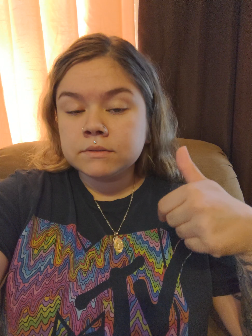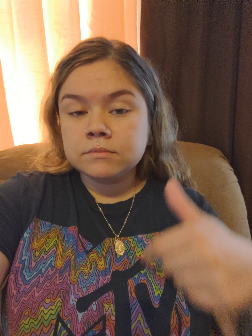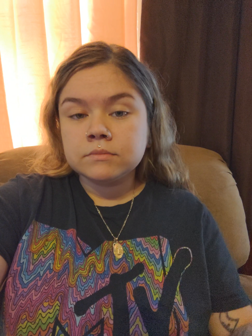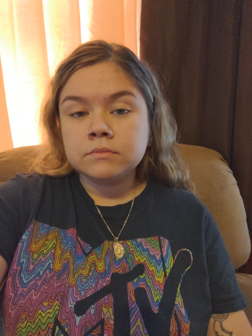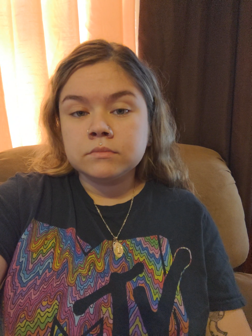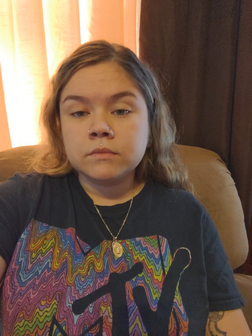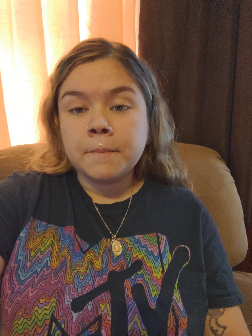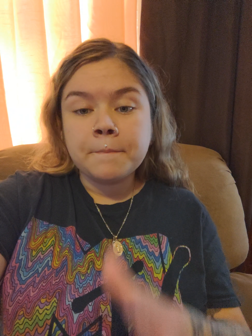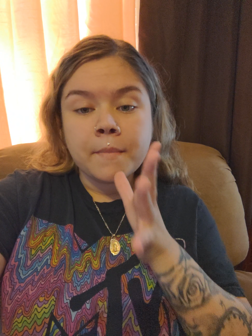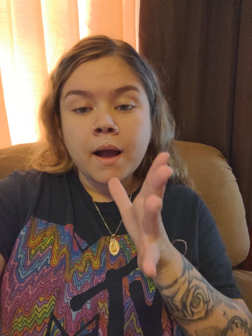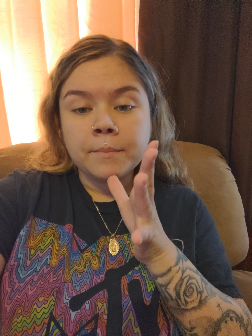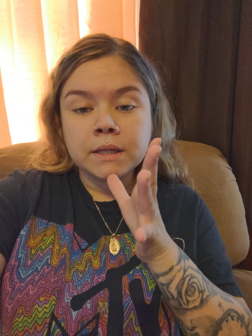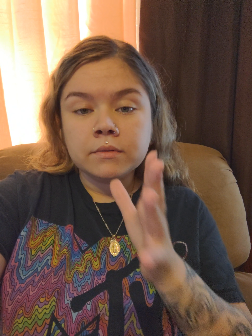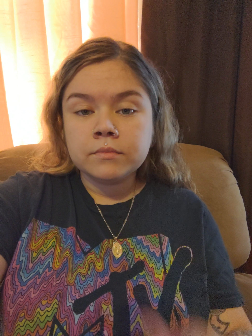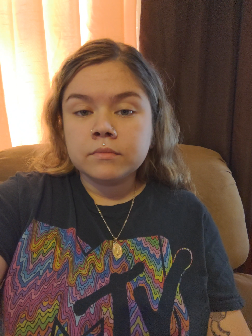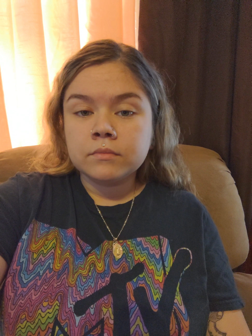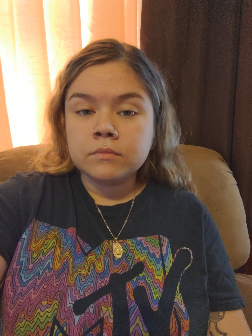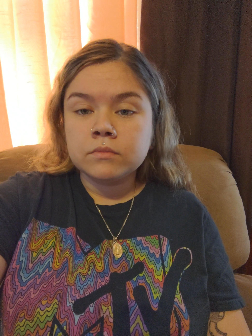mommy